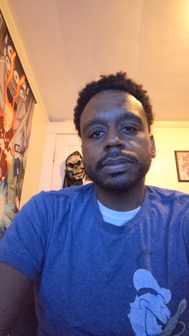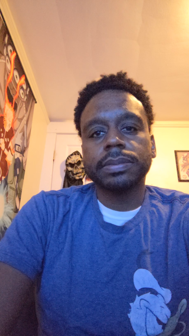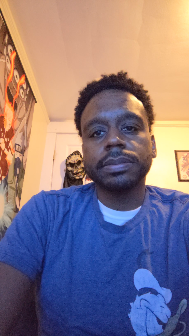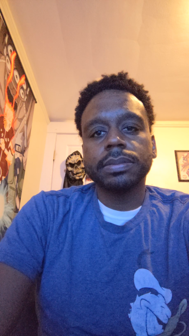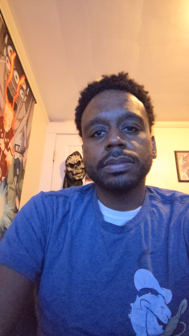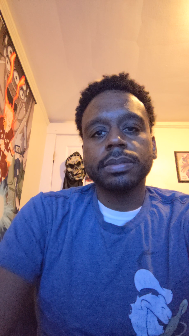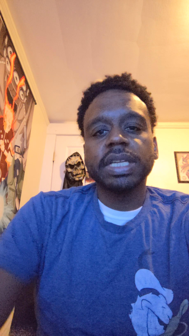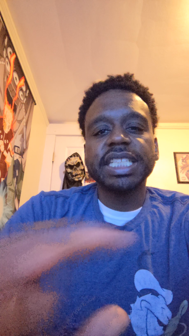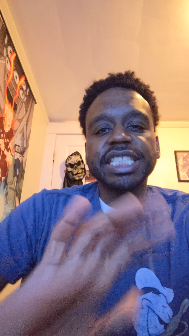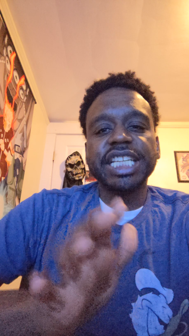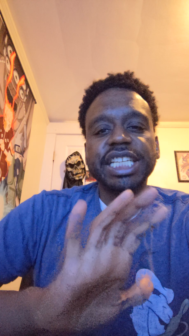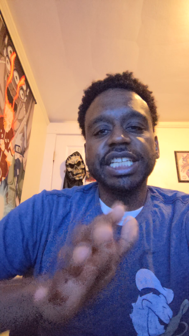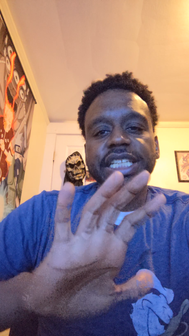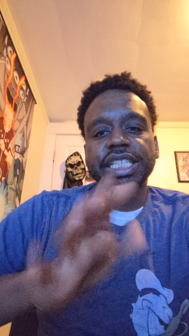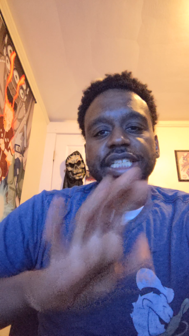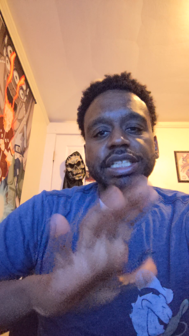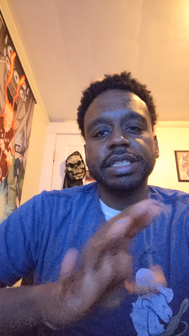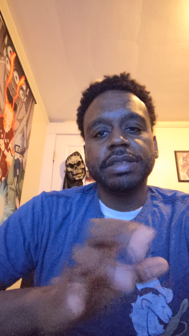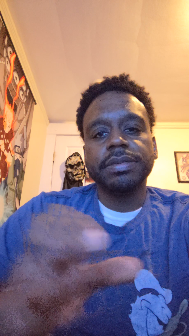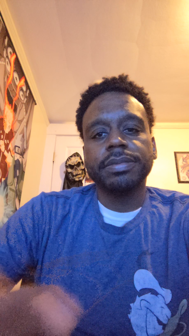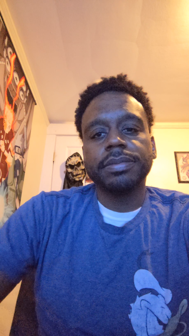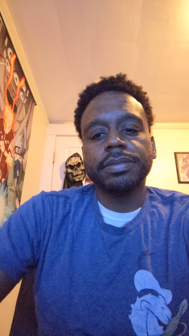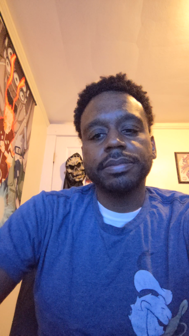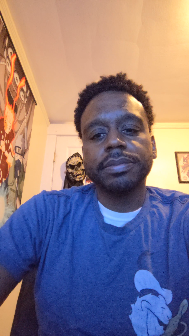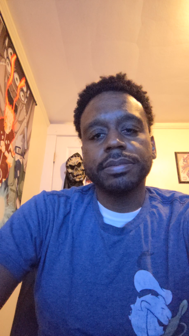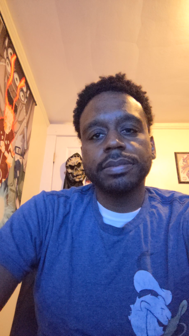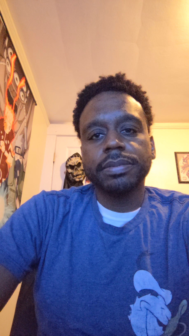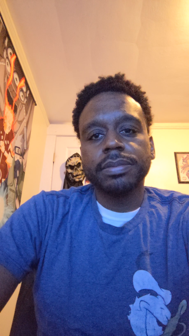cheese